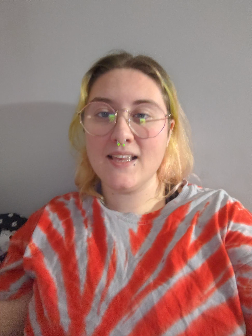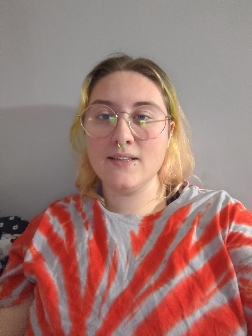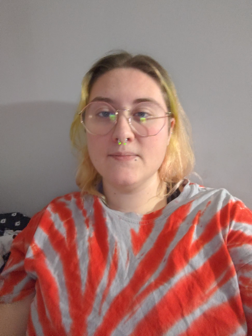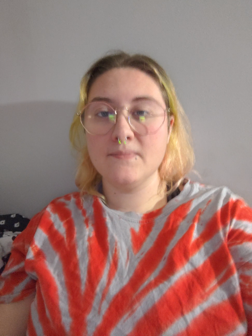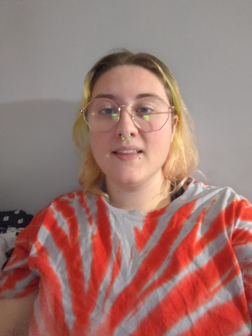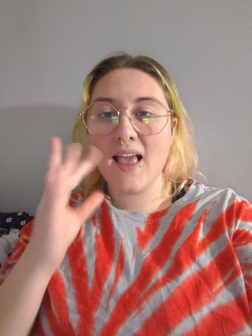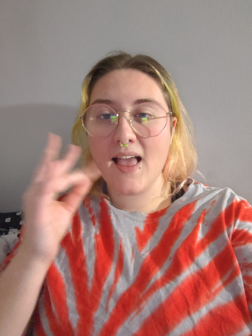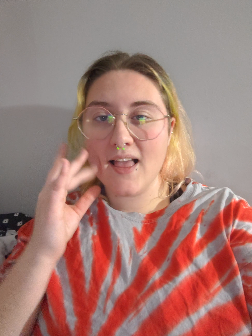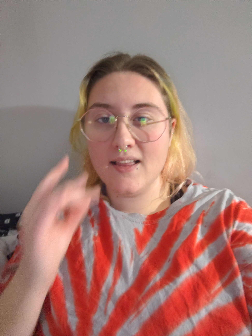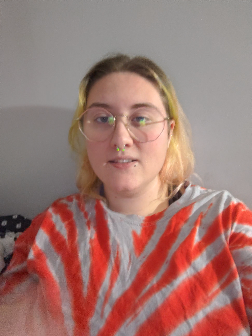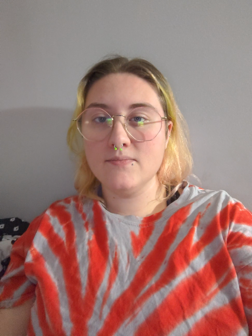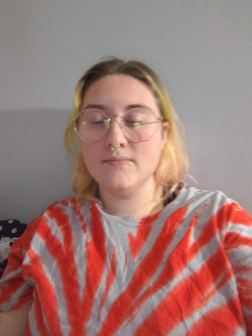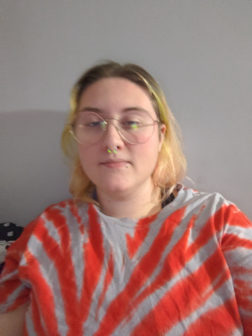cat